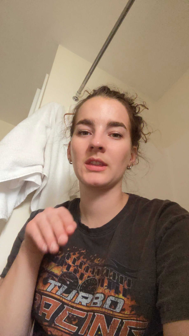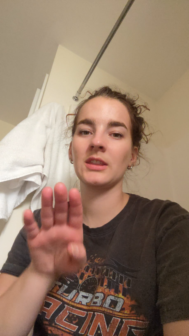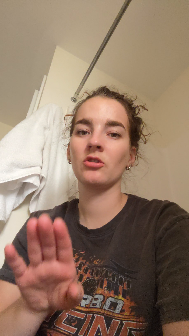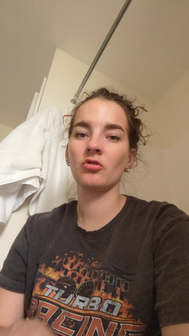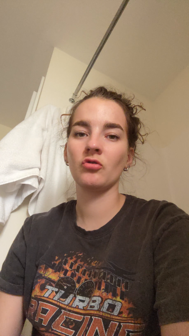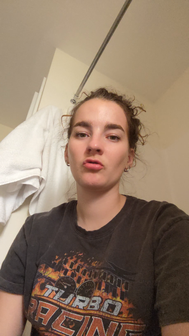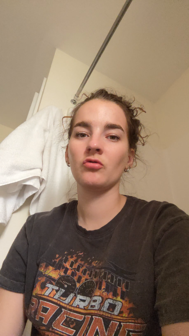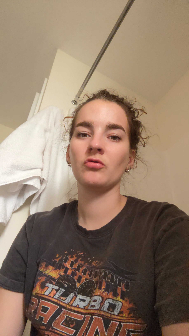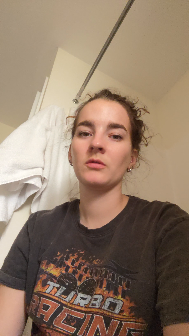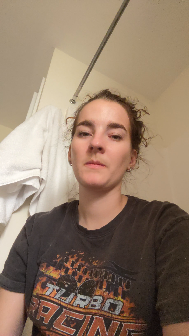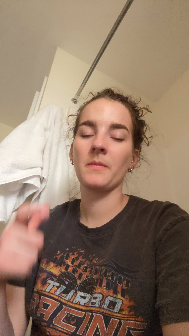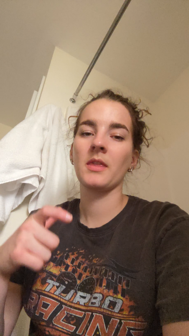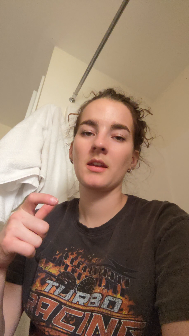plate